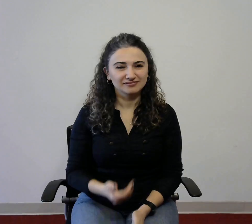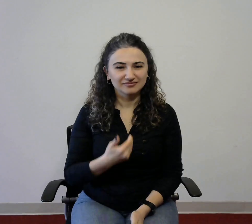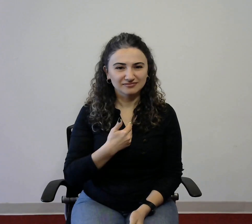mənə